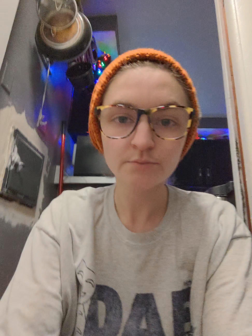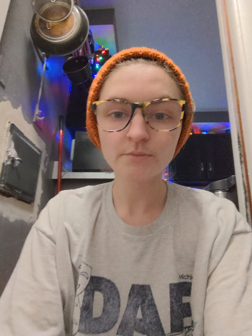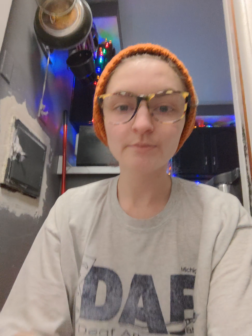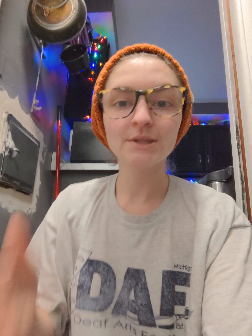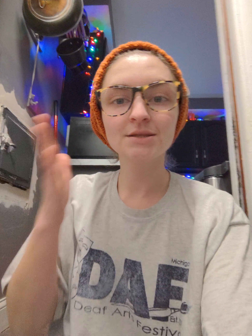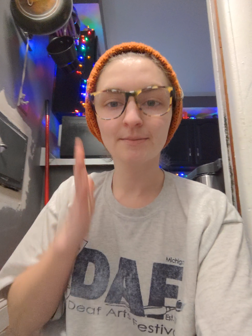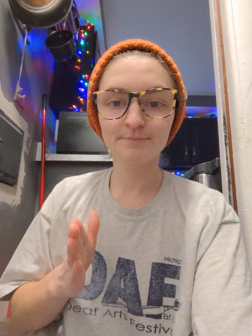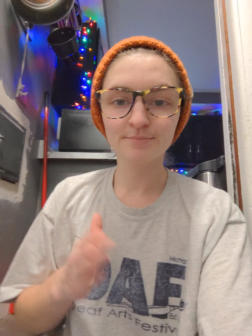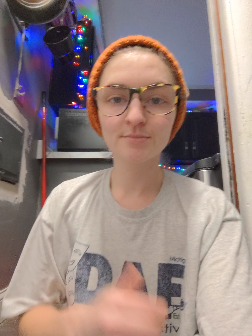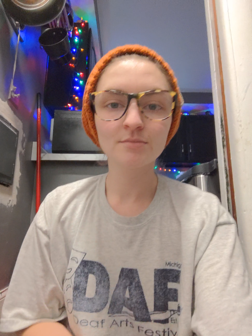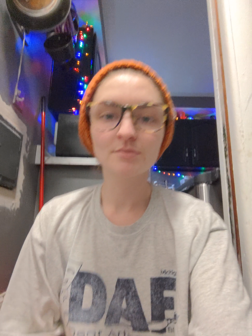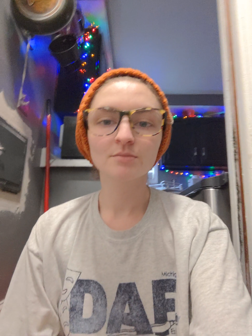beside